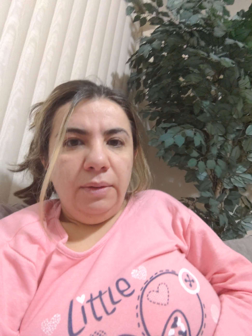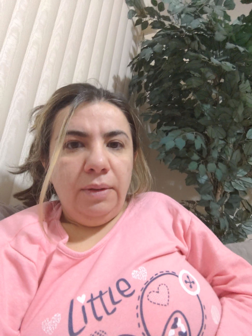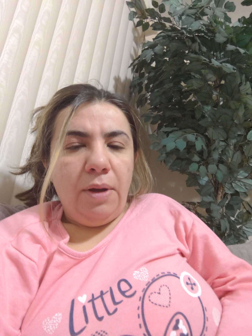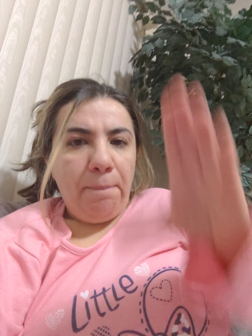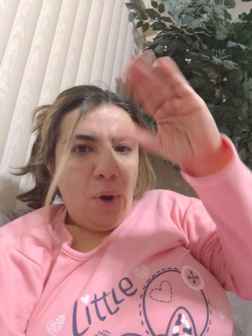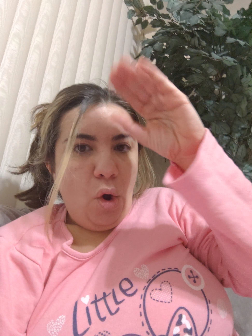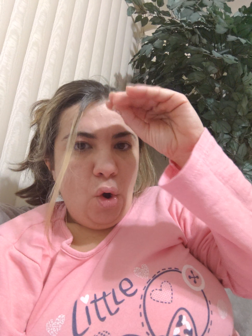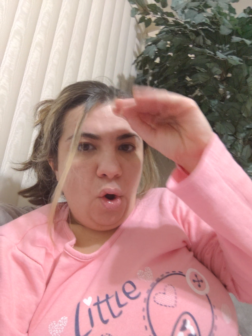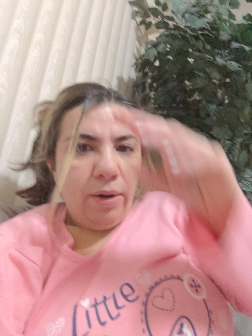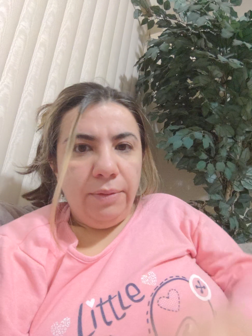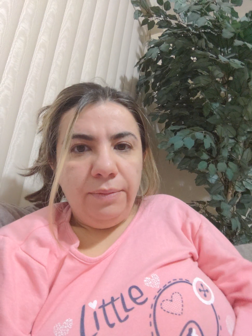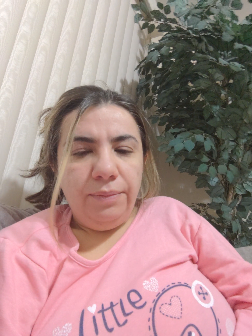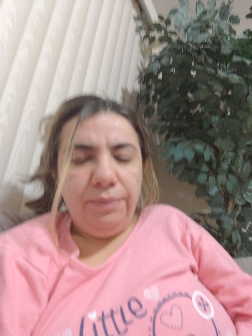boy